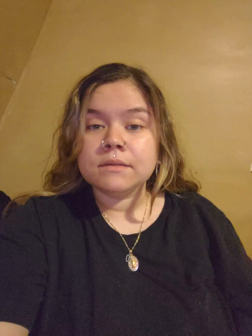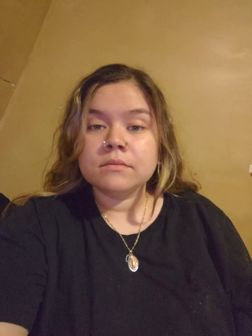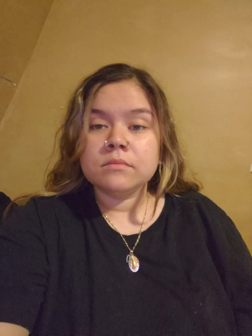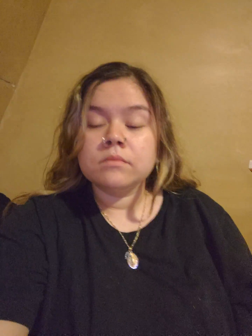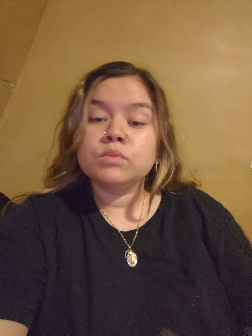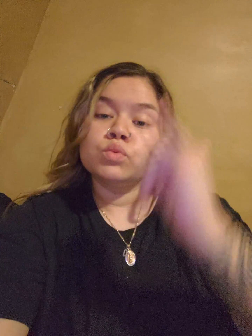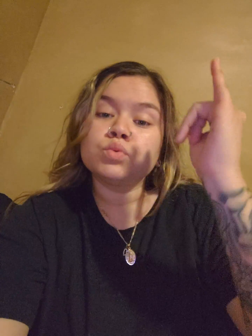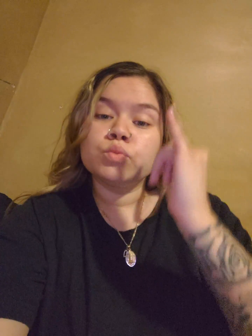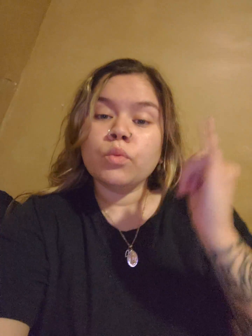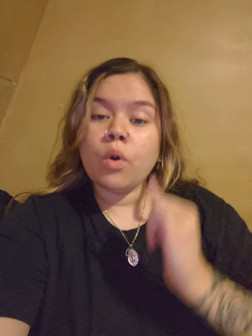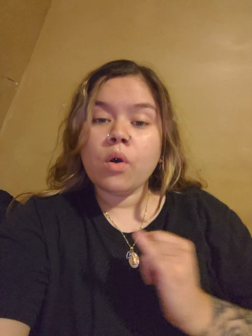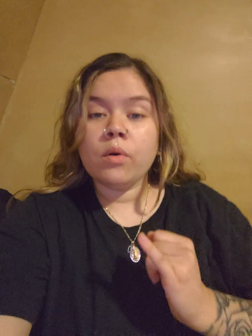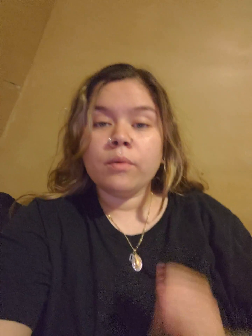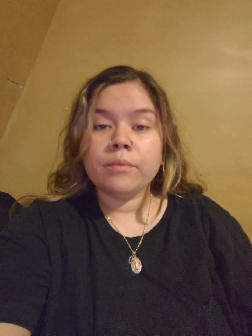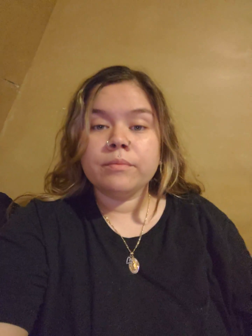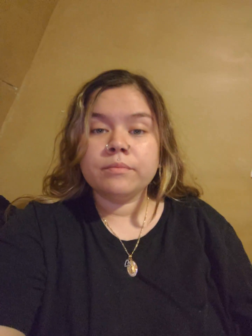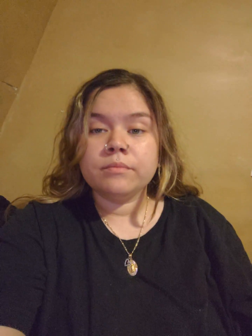draw